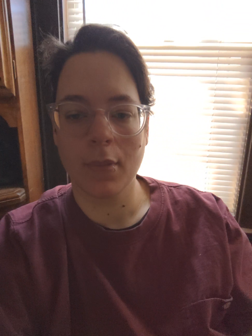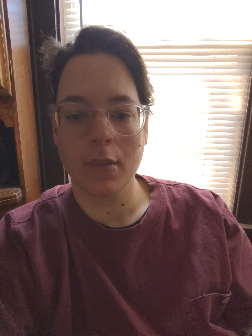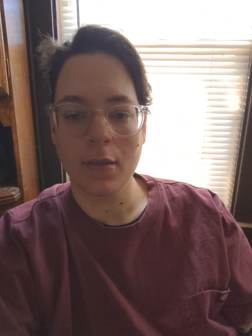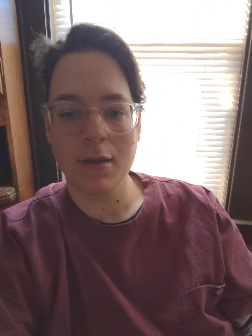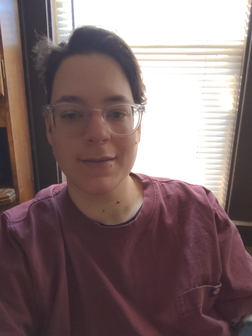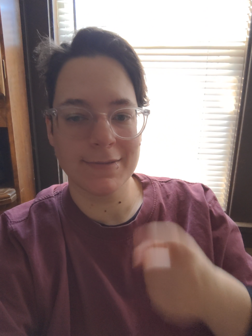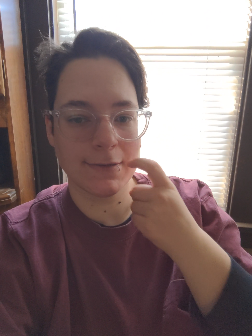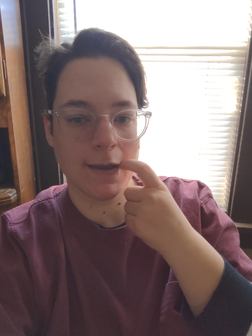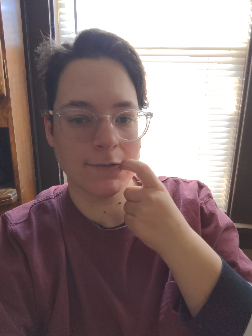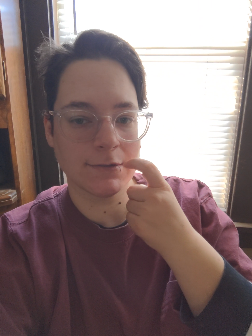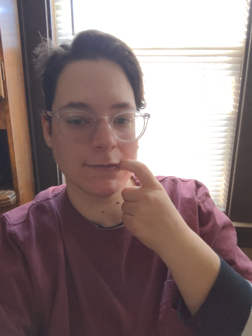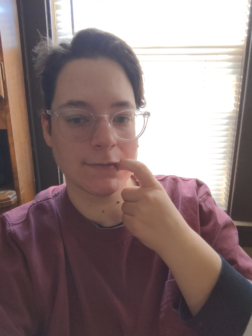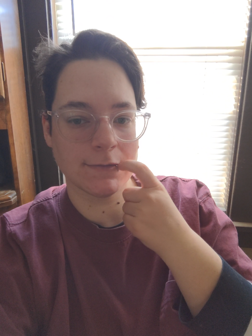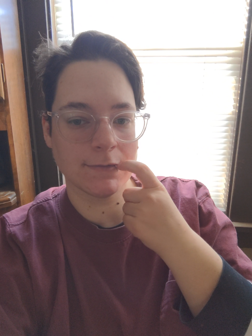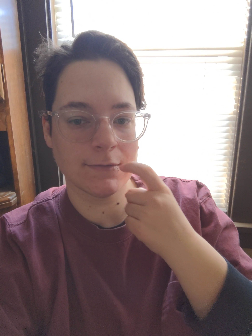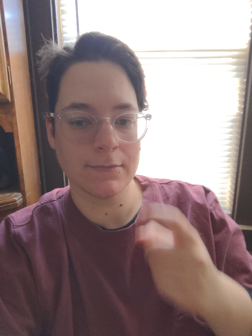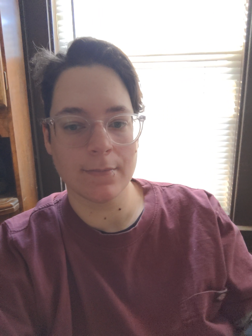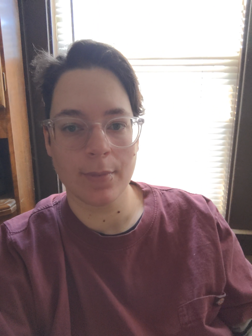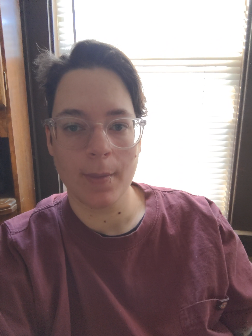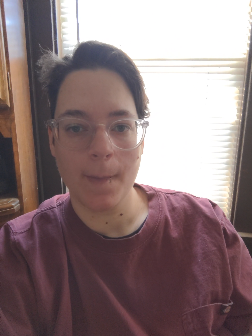window